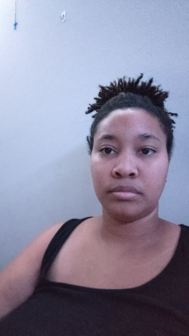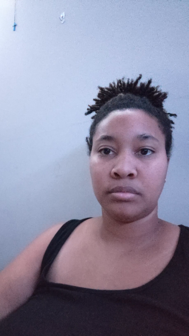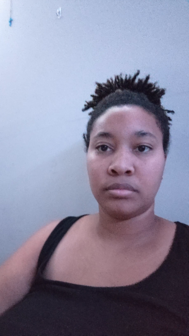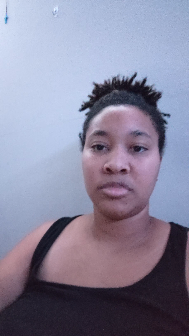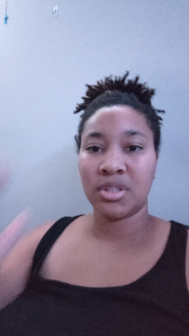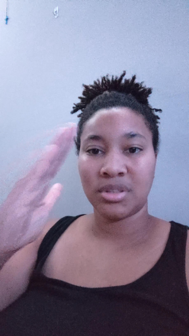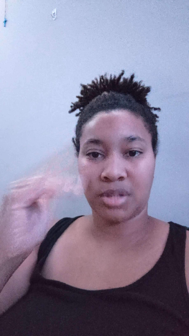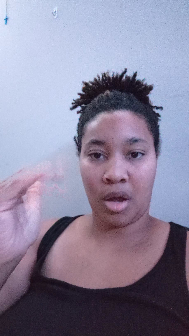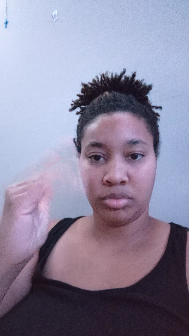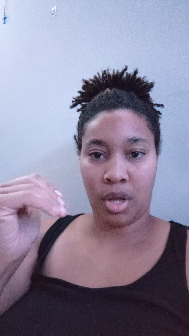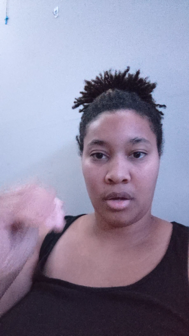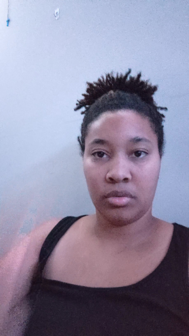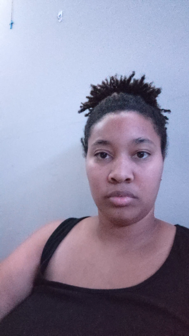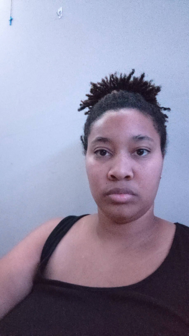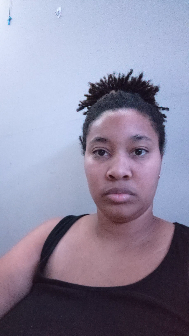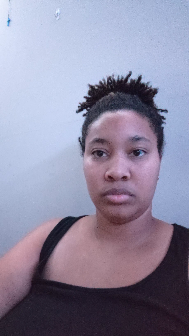downtown